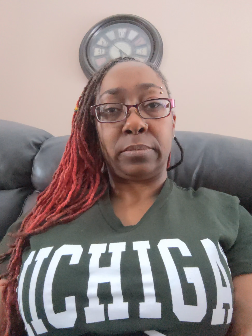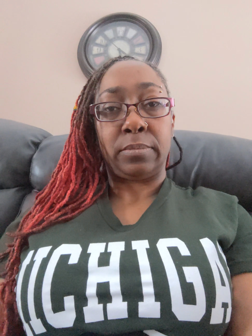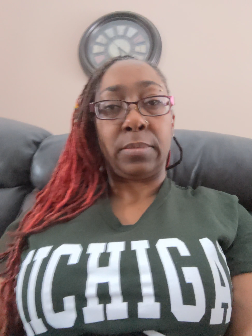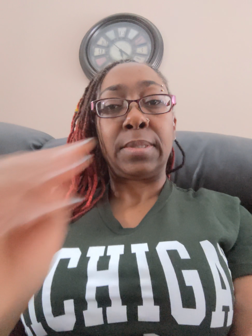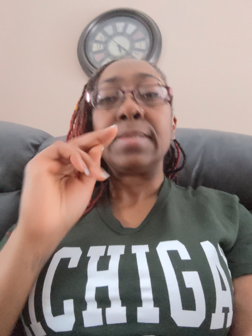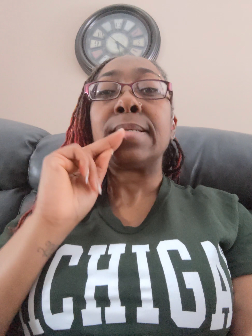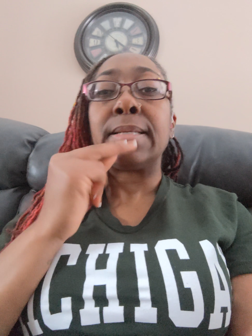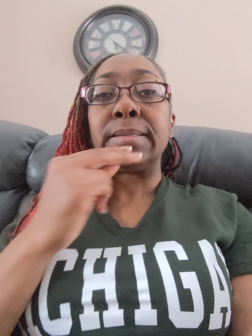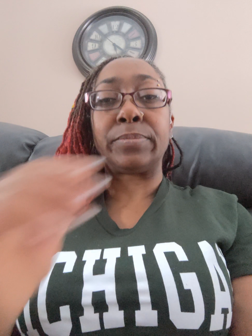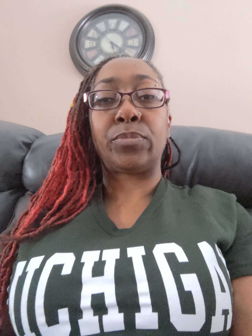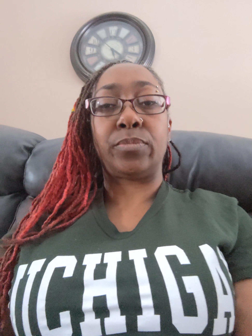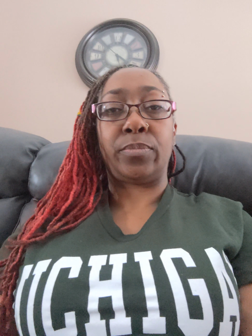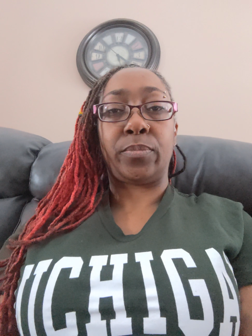kiss